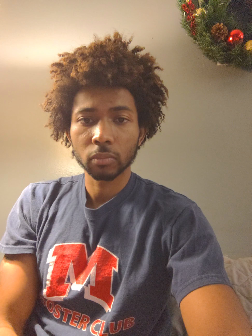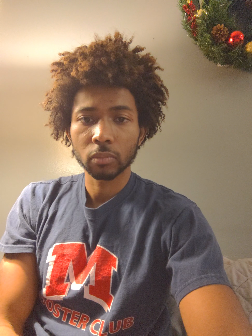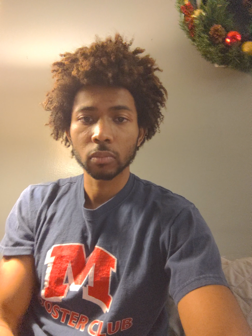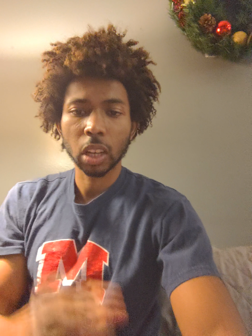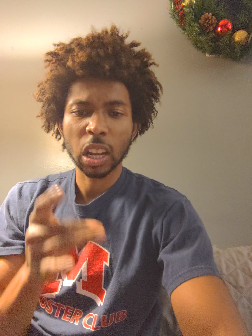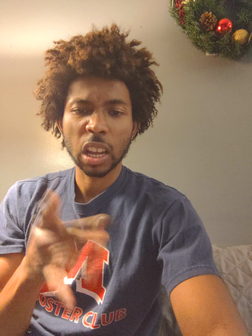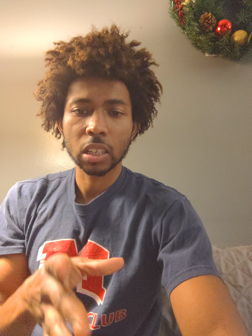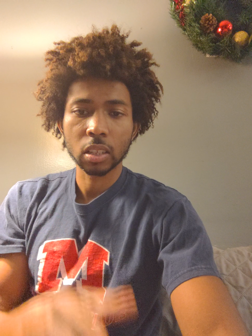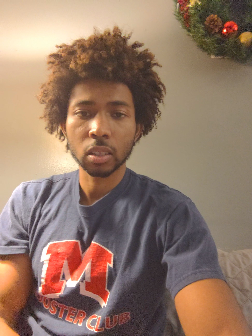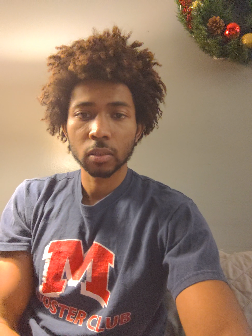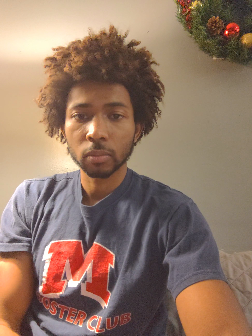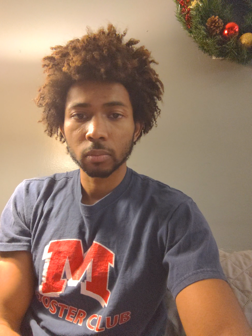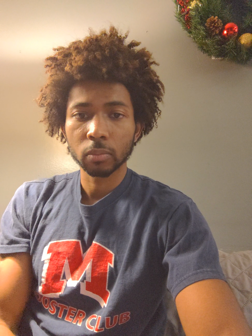hate